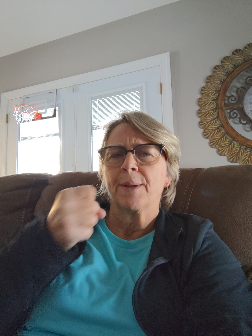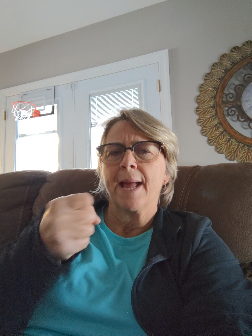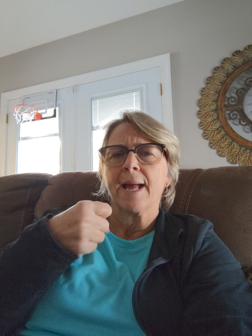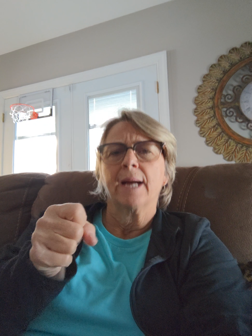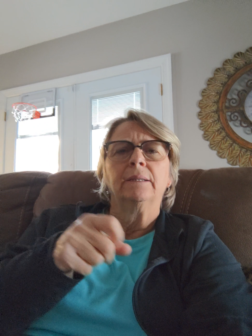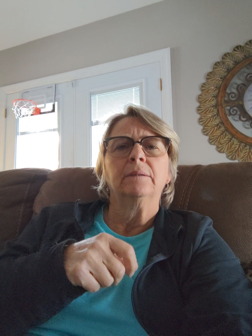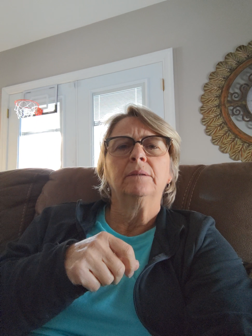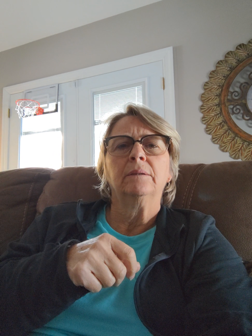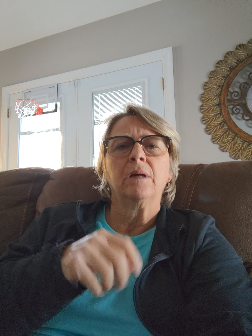make